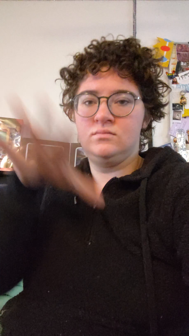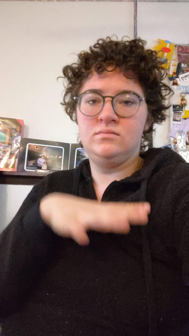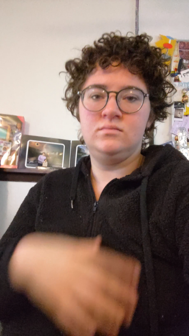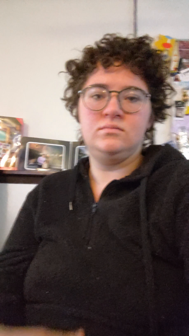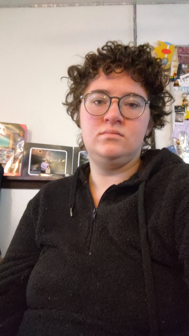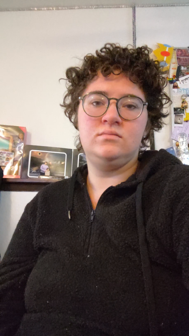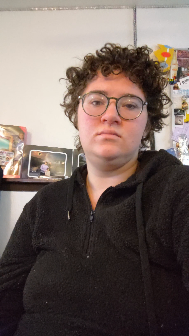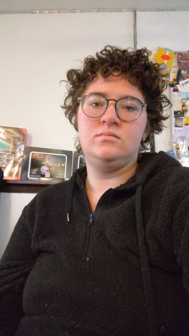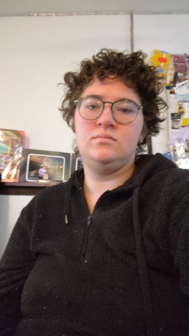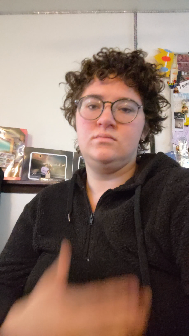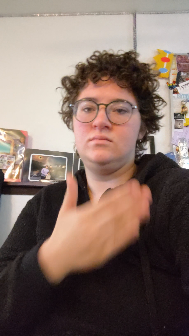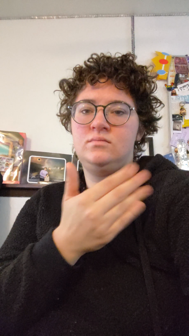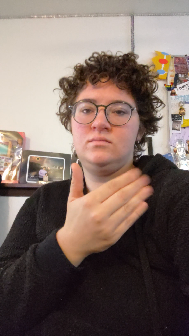butterfly